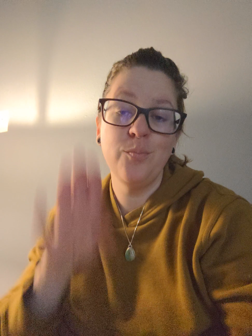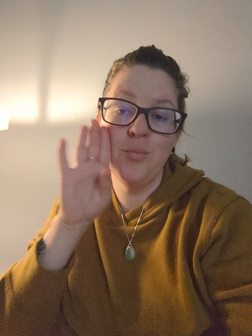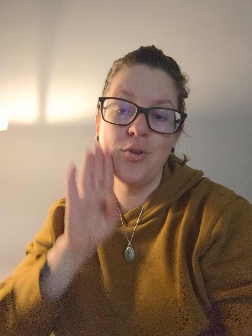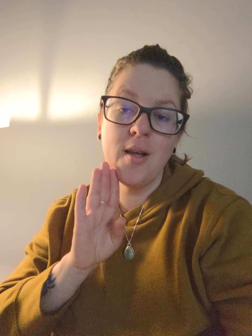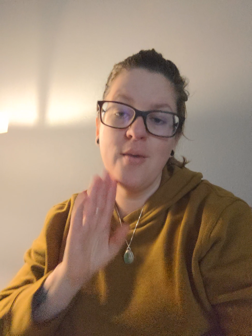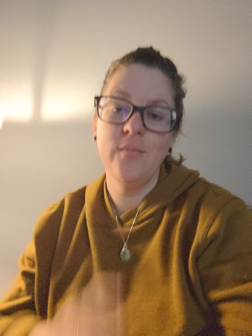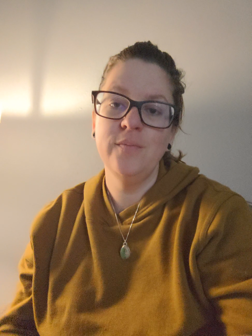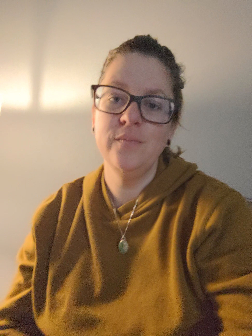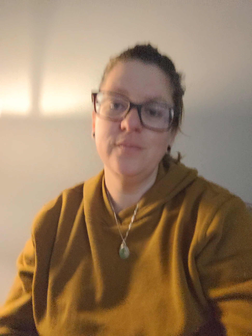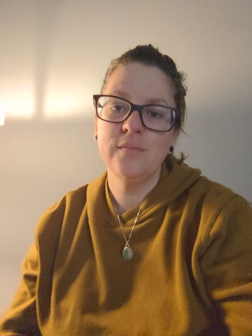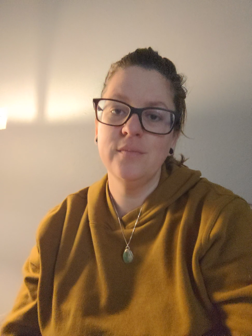brown